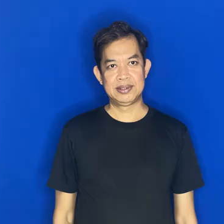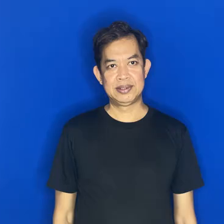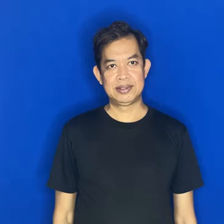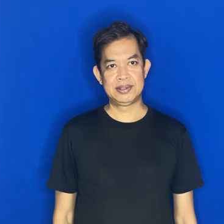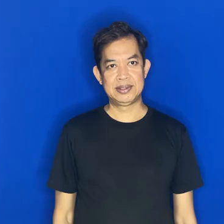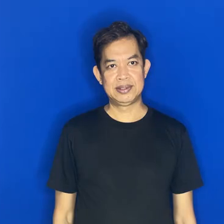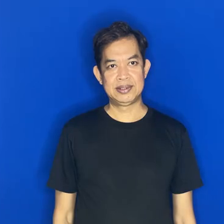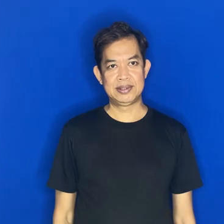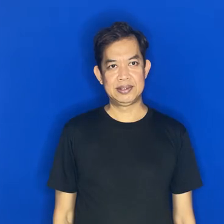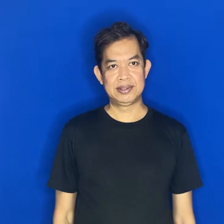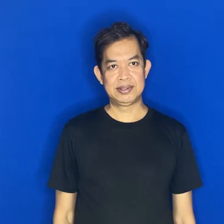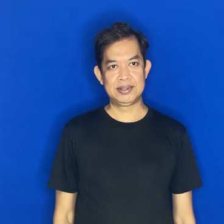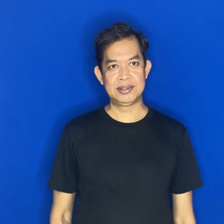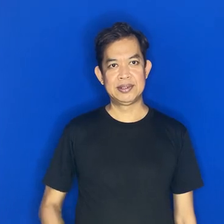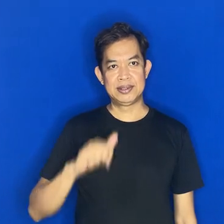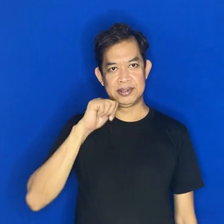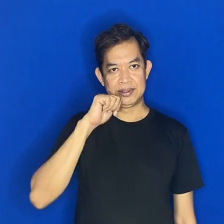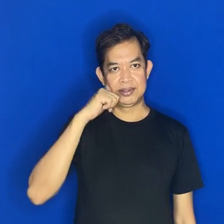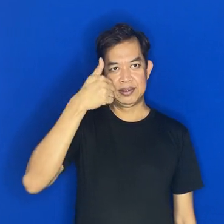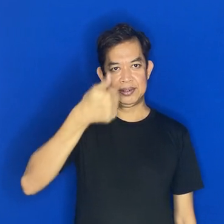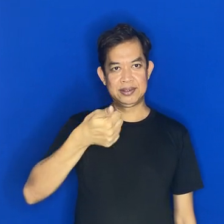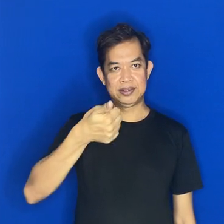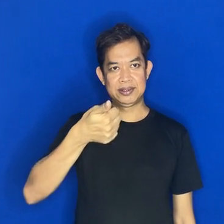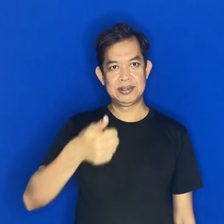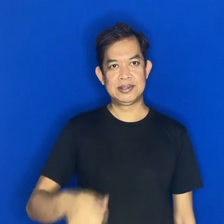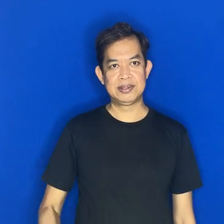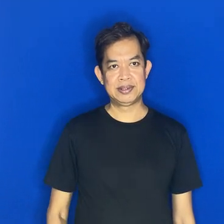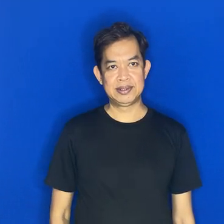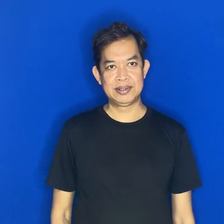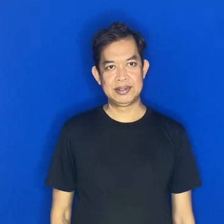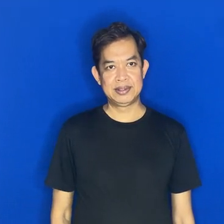tomorrow